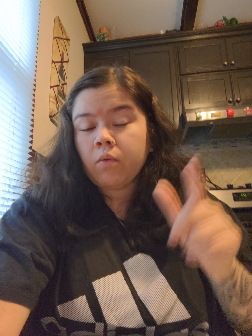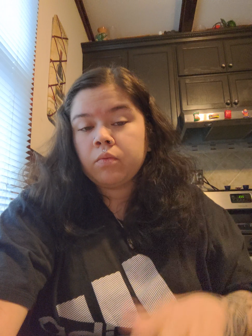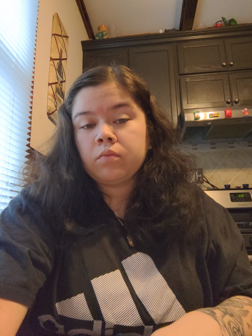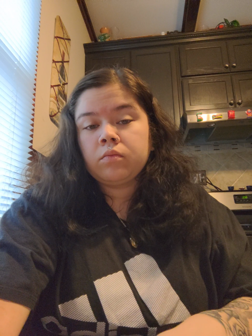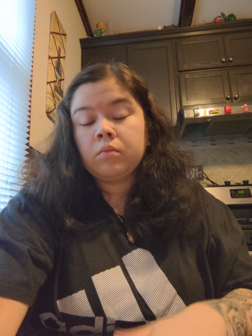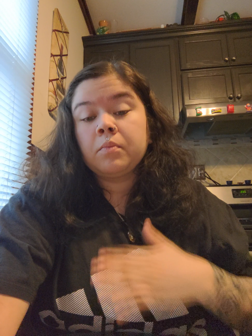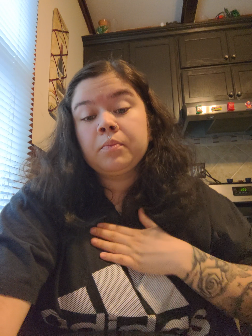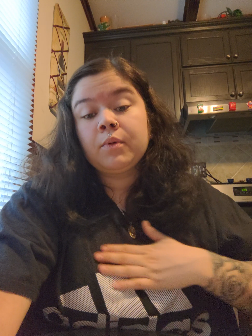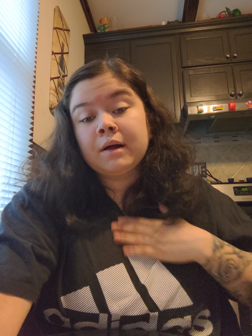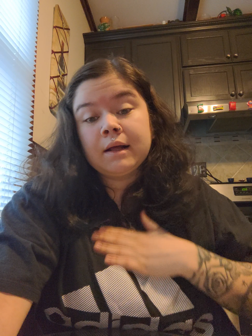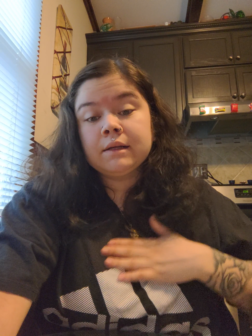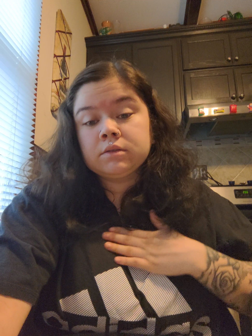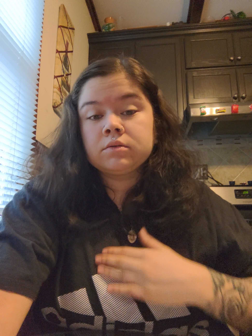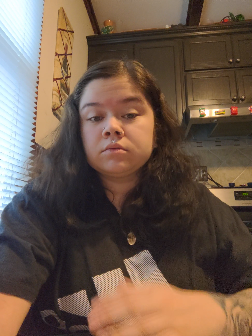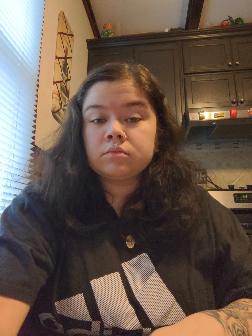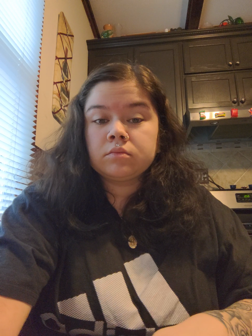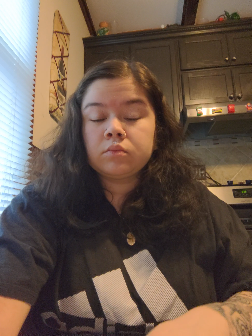please